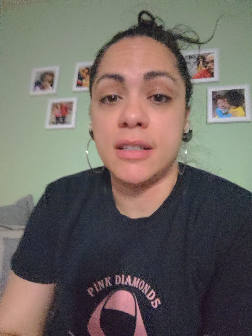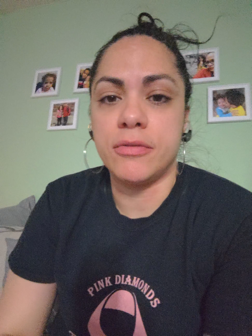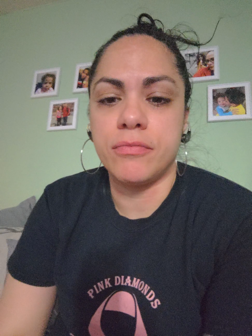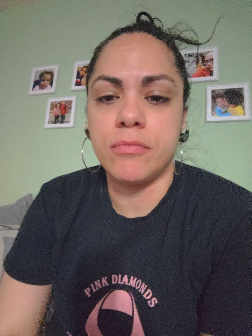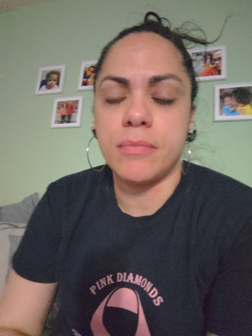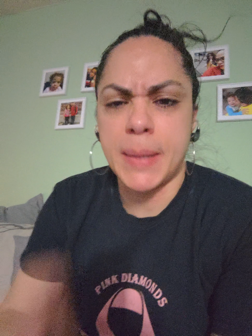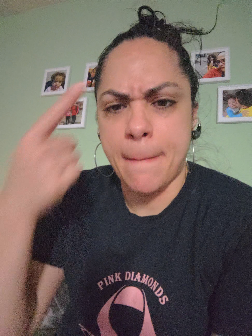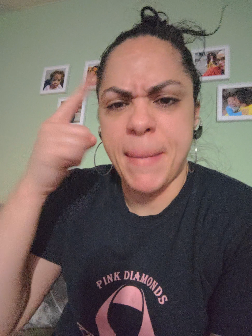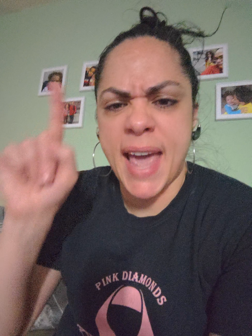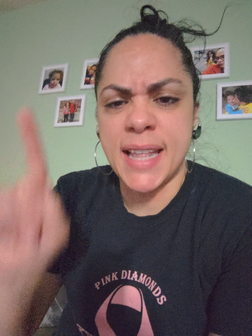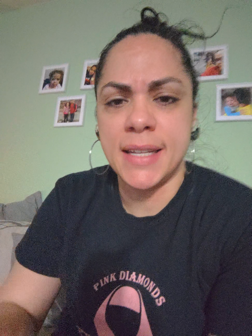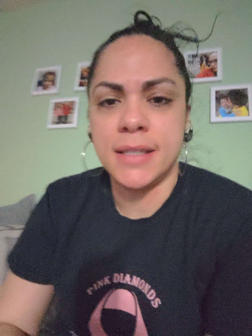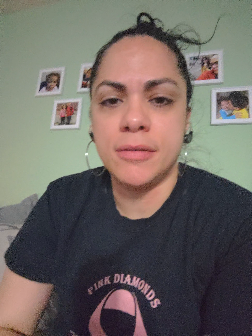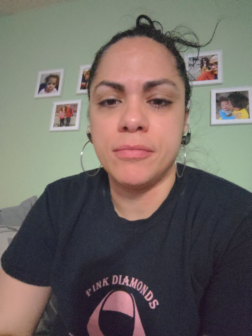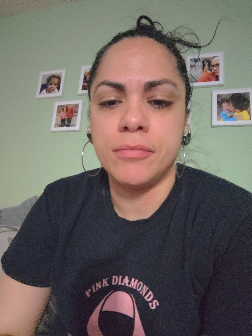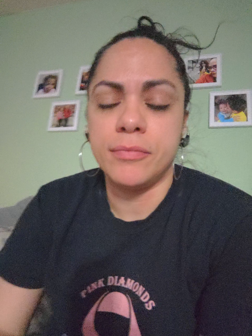penny